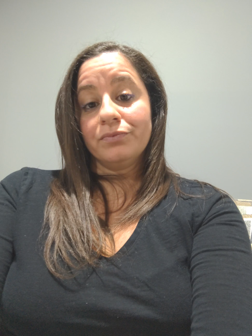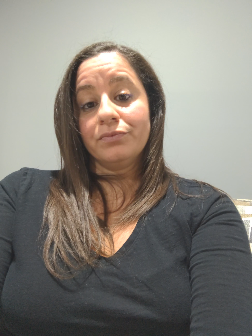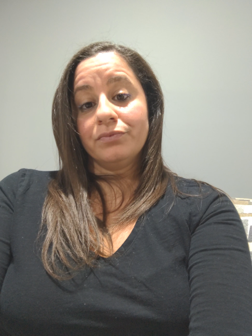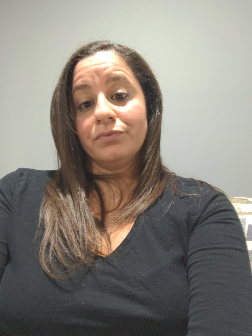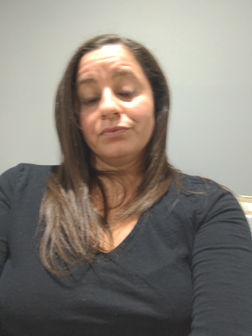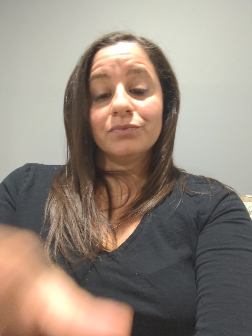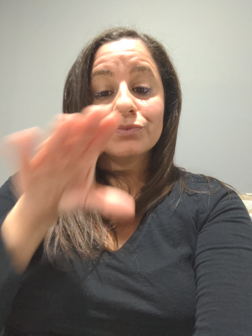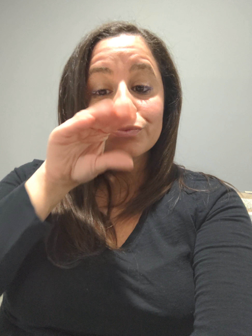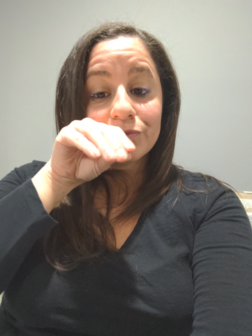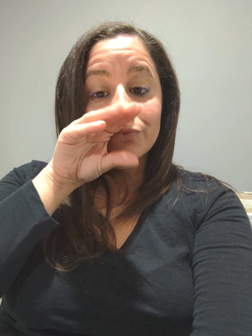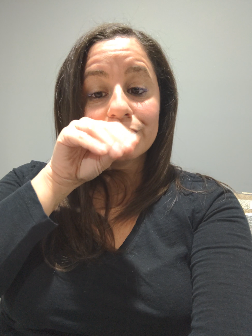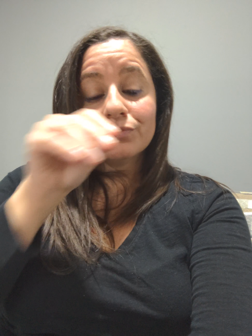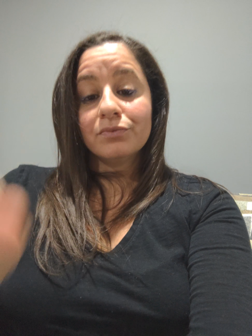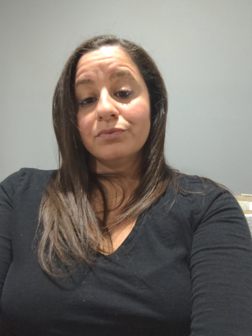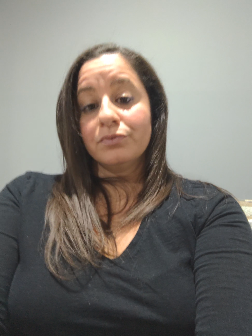goose